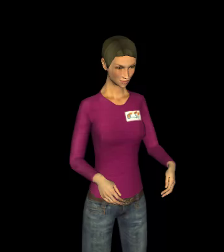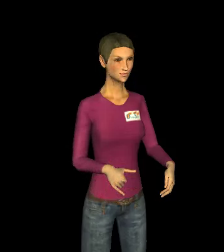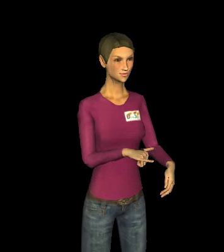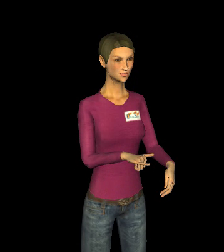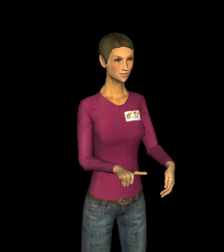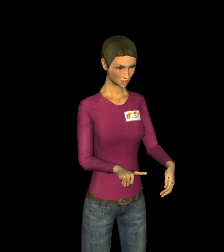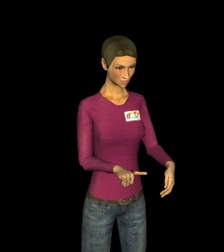أبدا